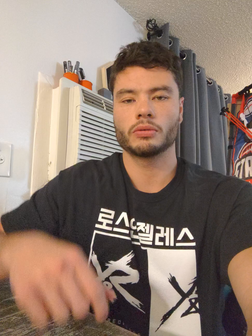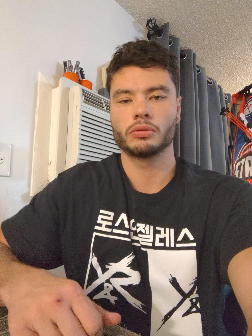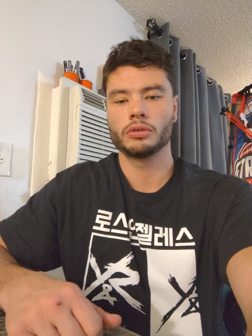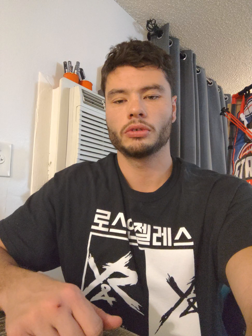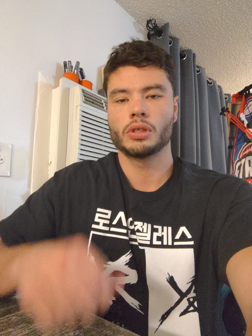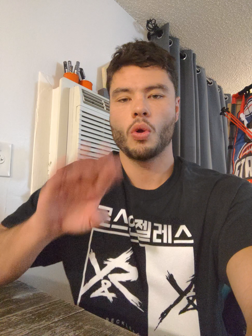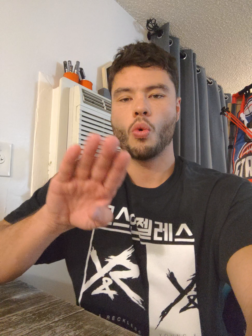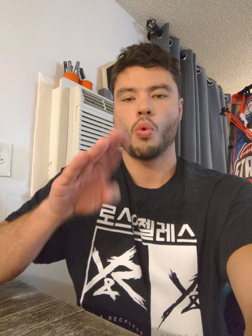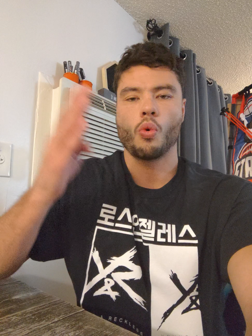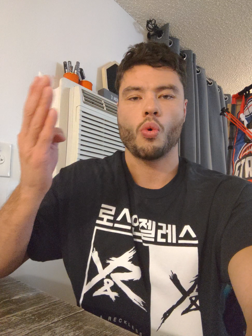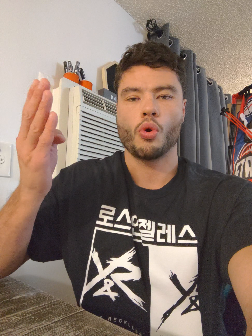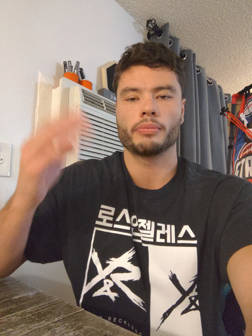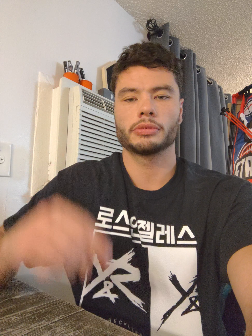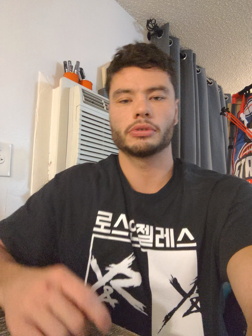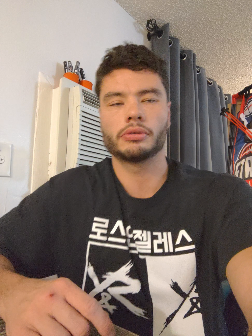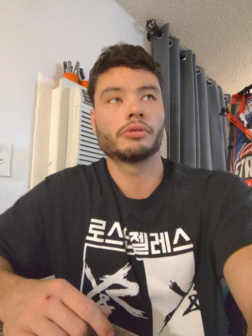open